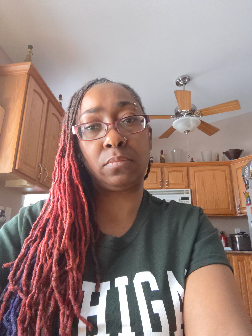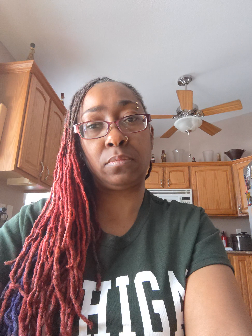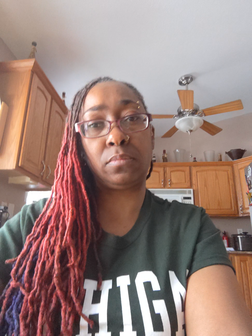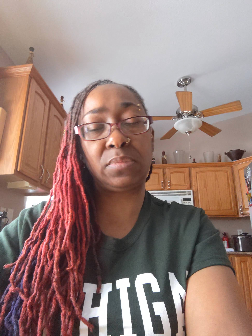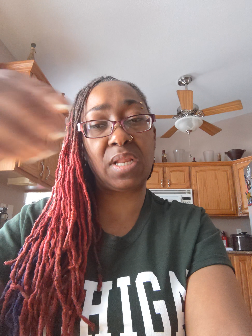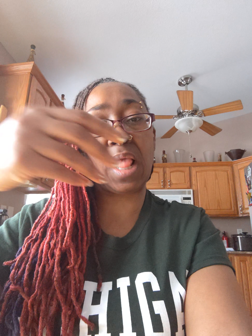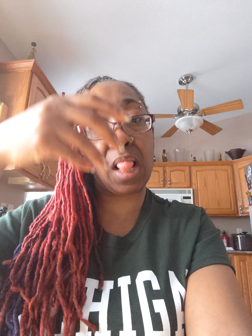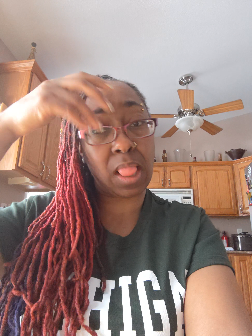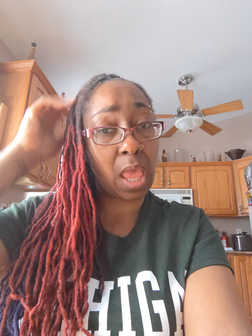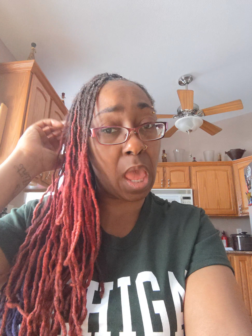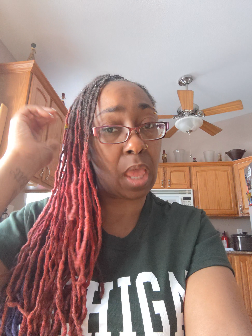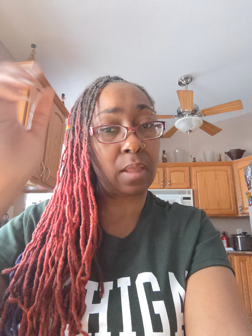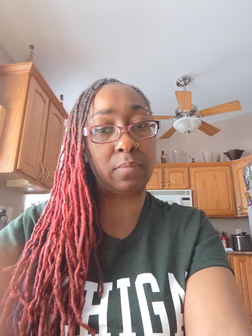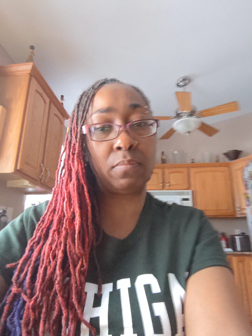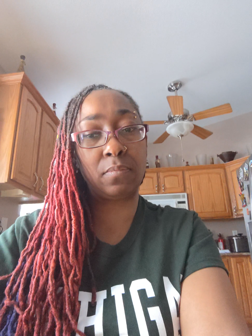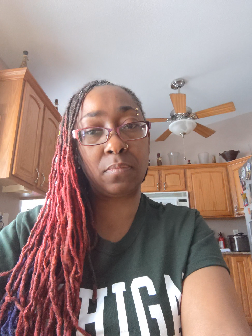lion